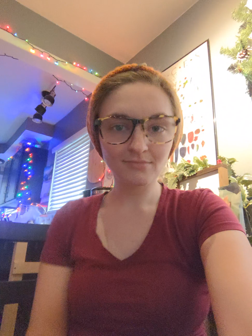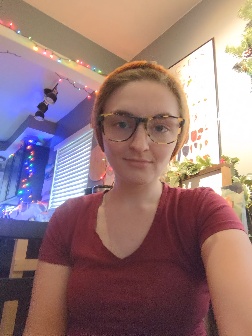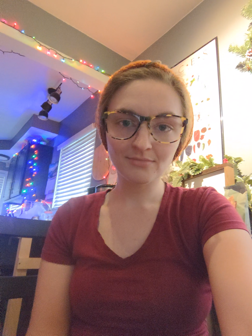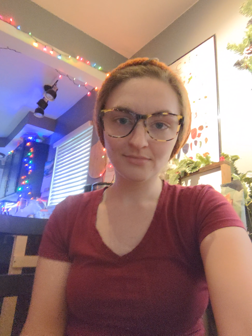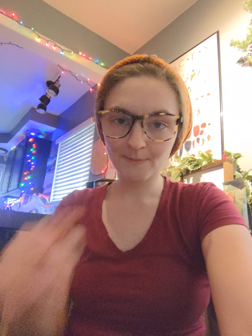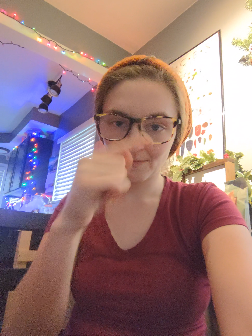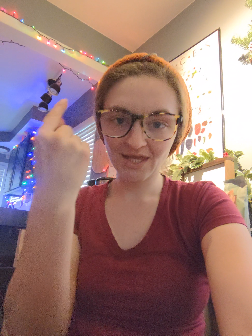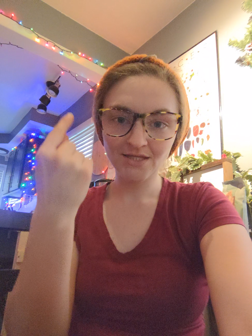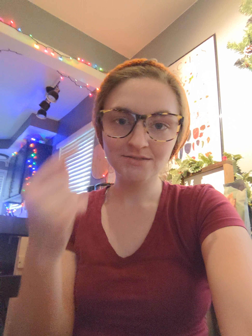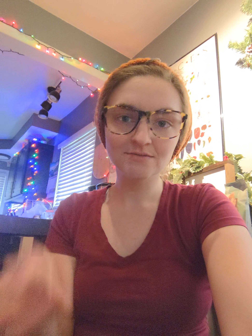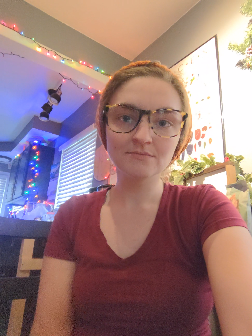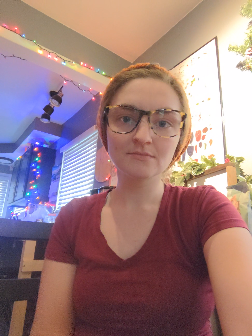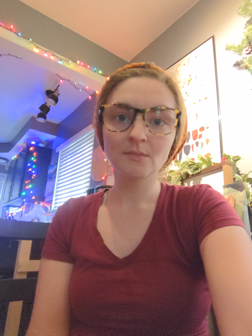black